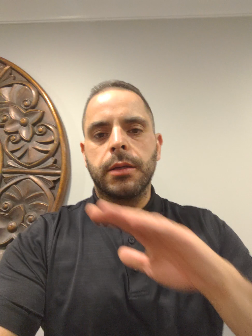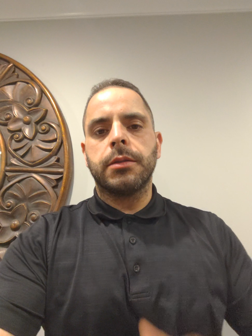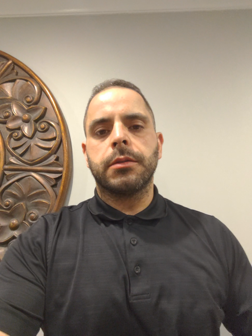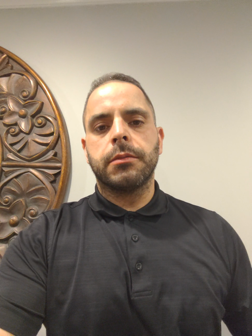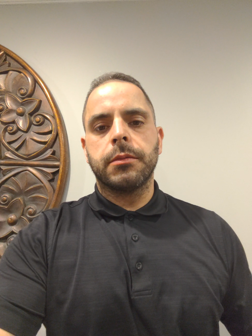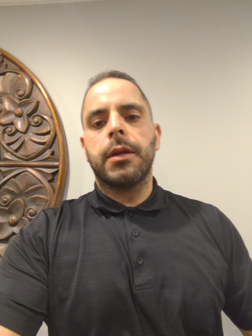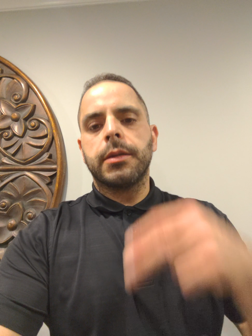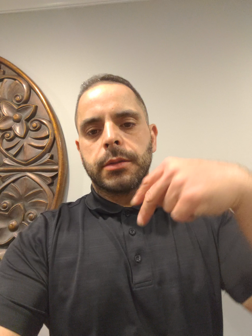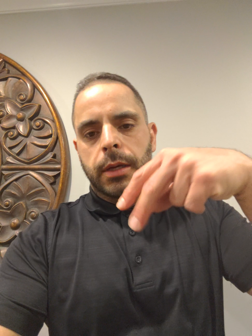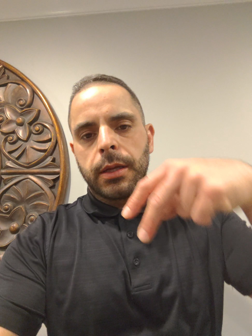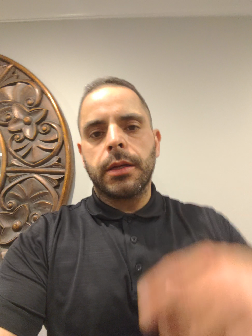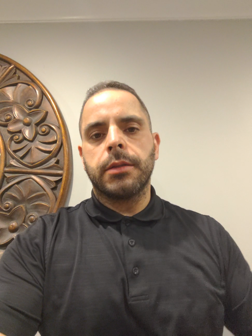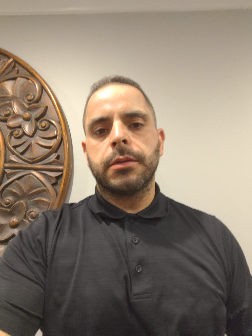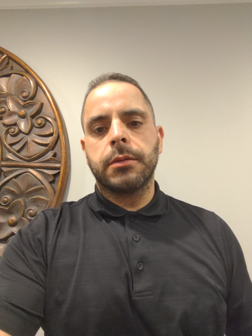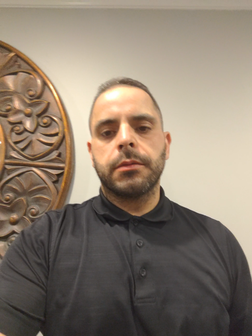dance